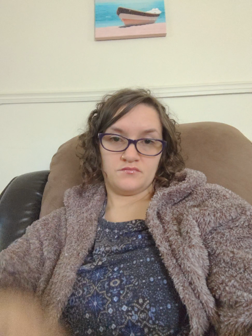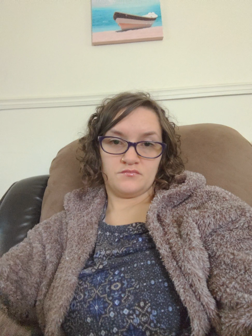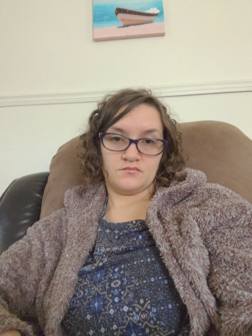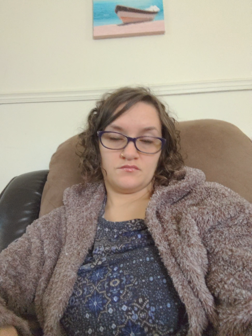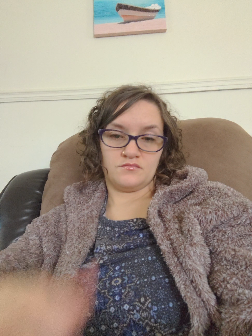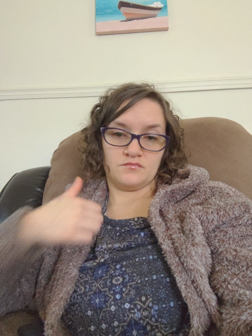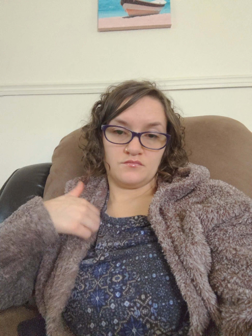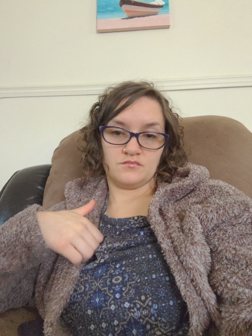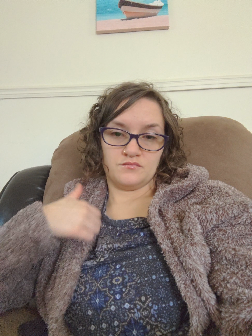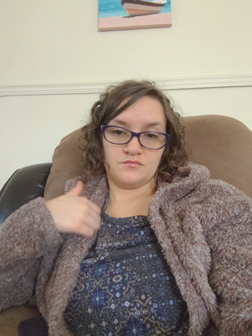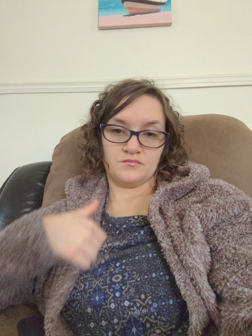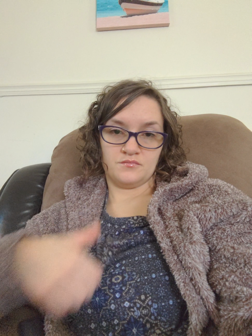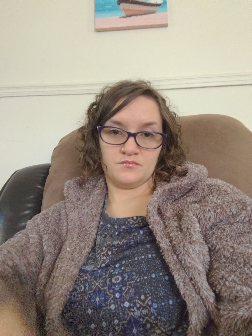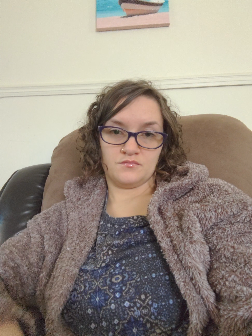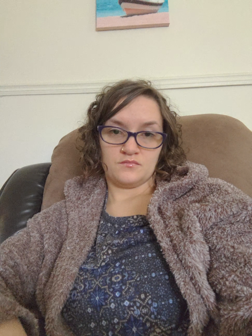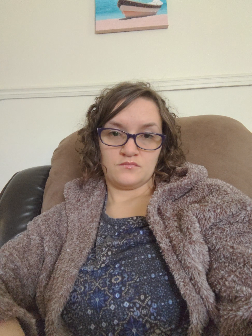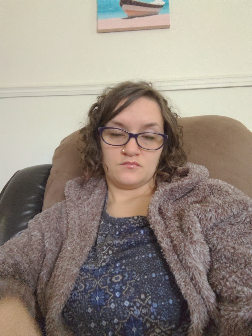bath